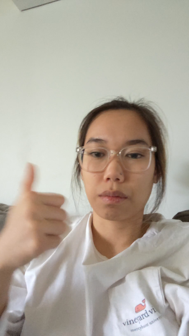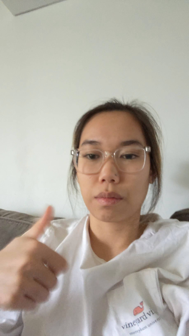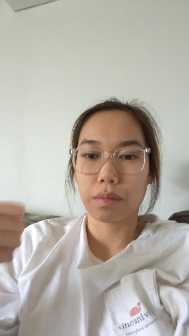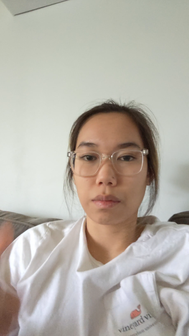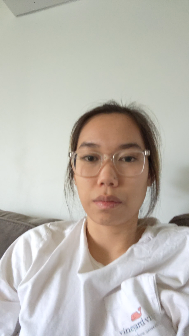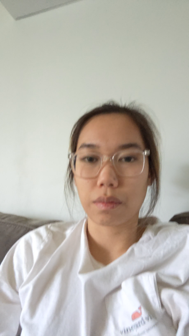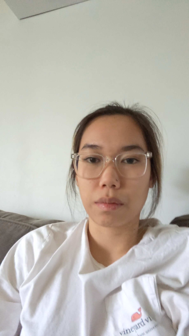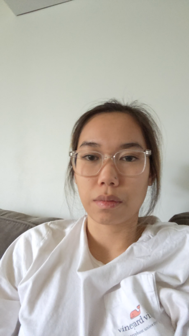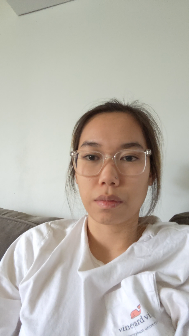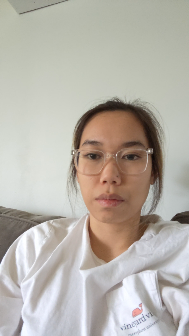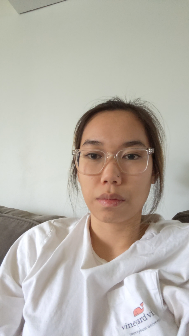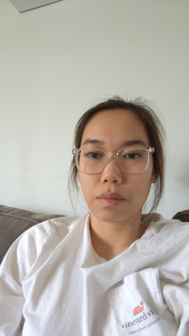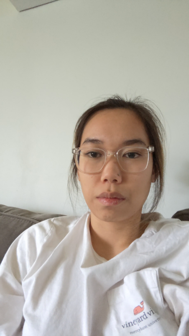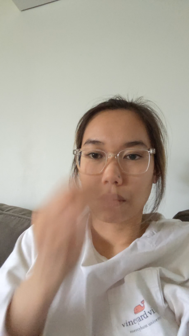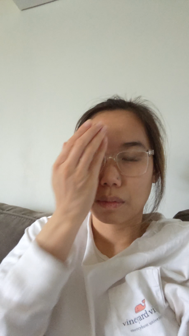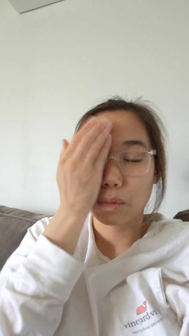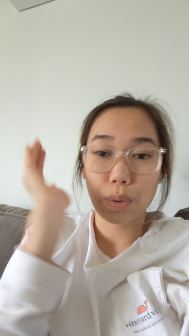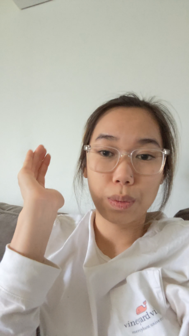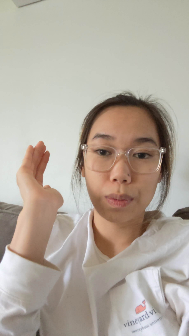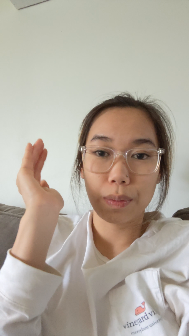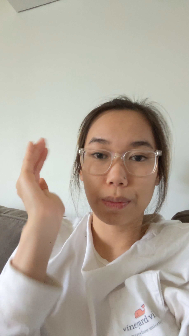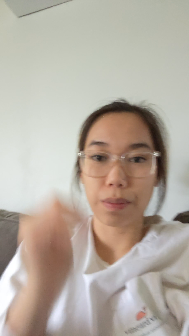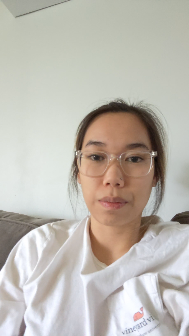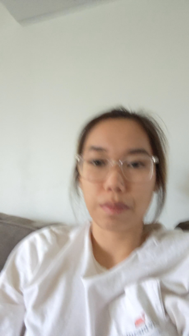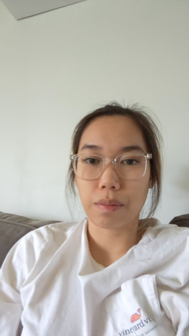peekaboo